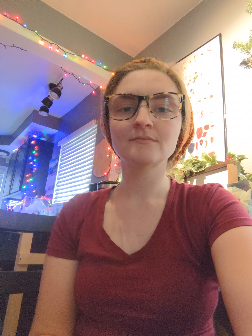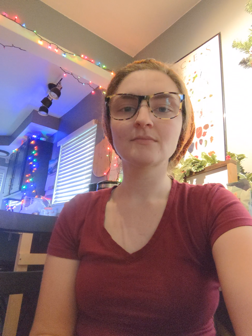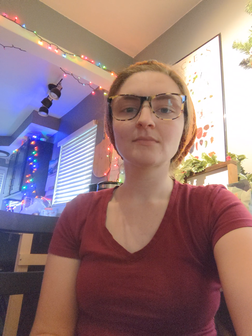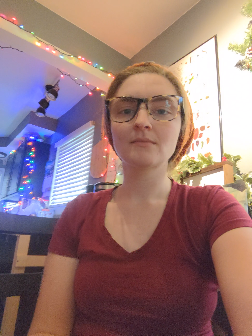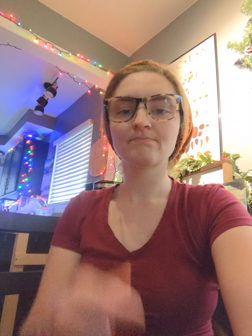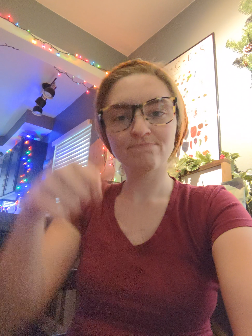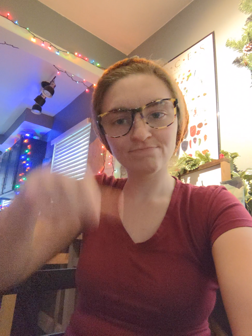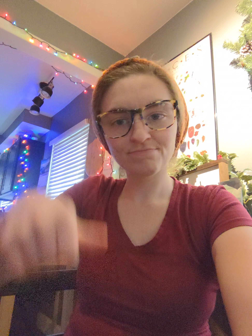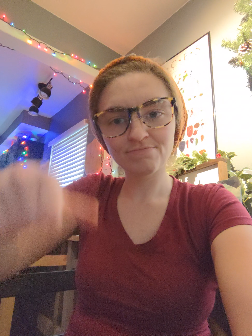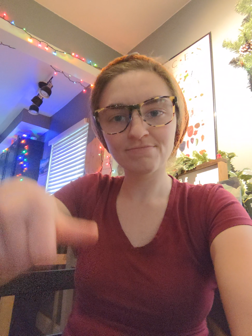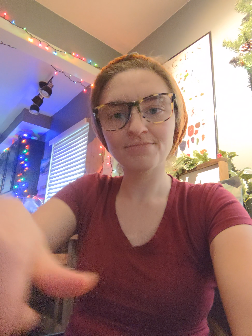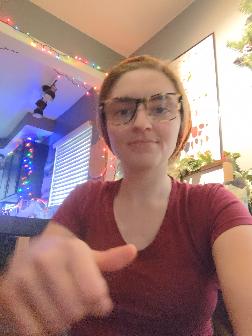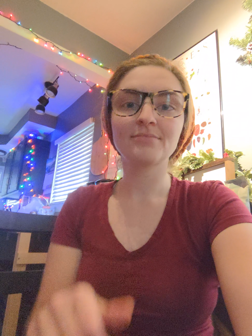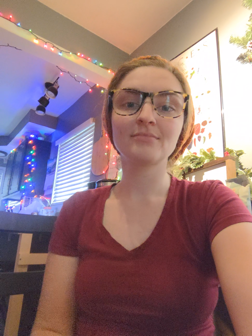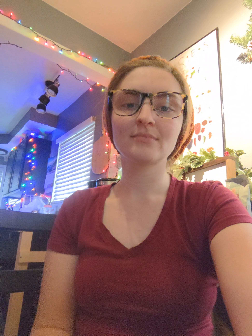puzzle